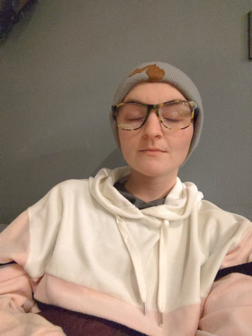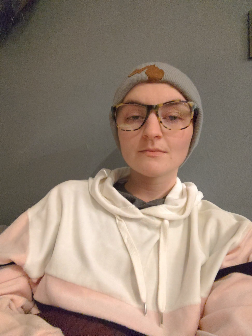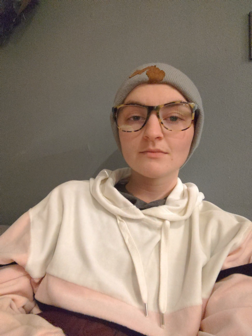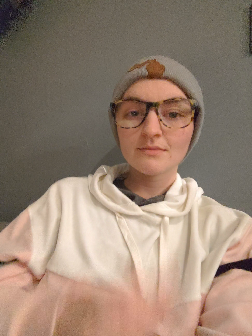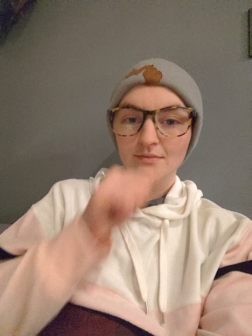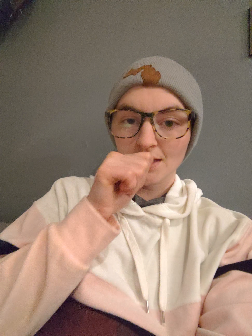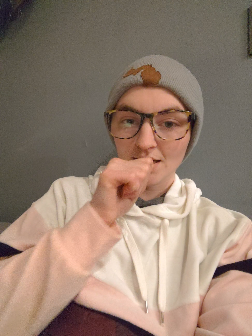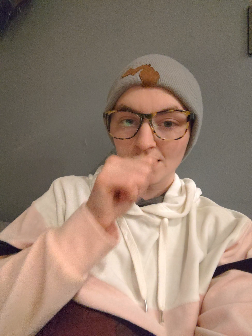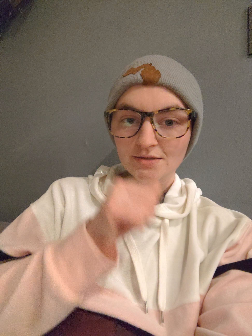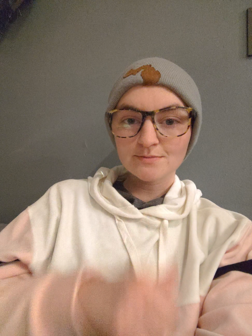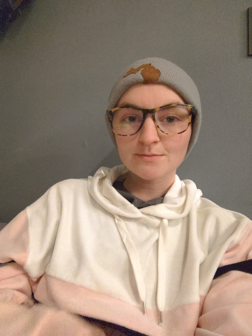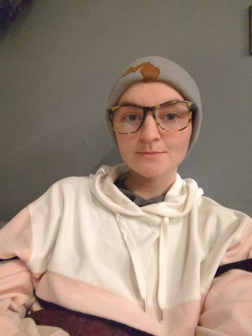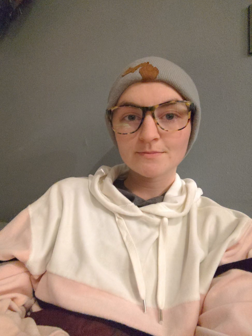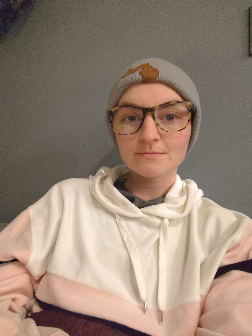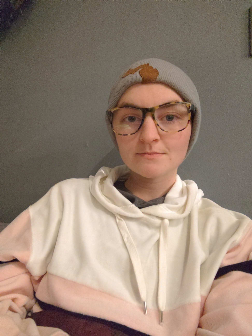nuts